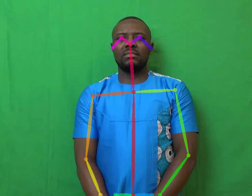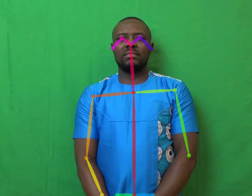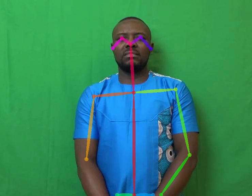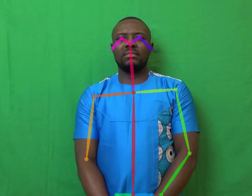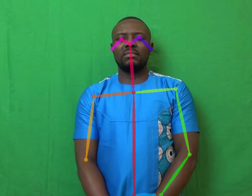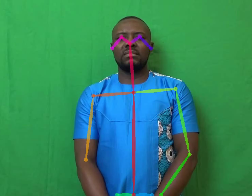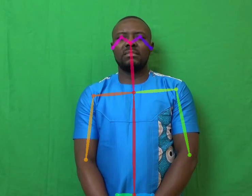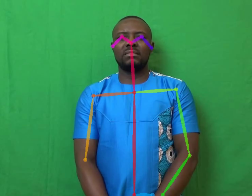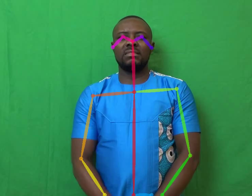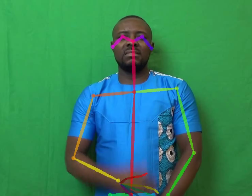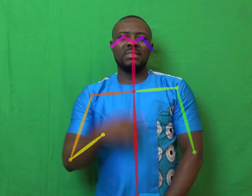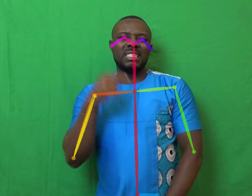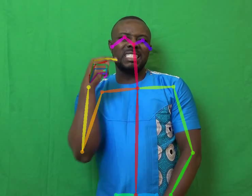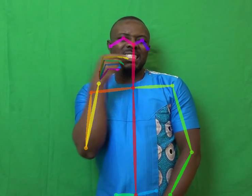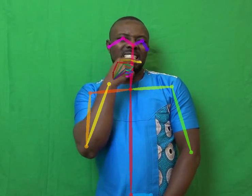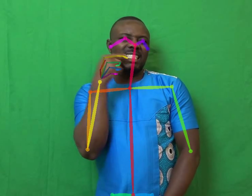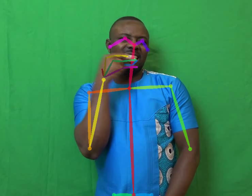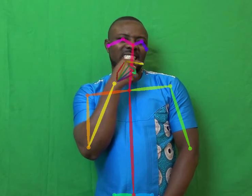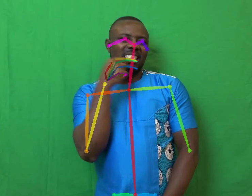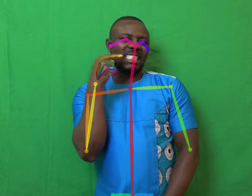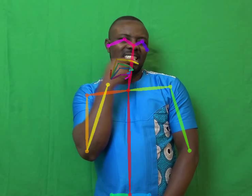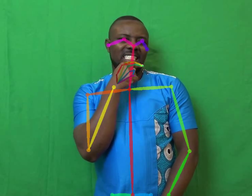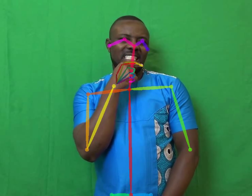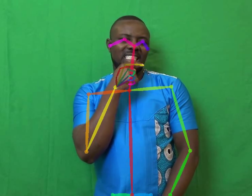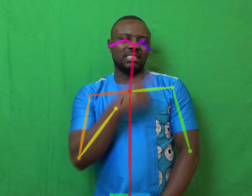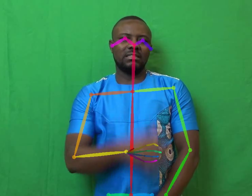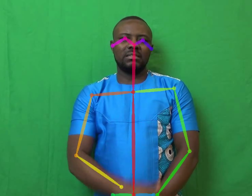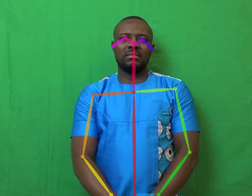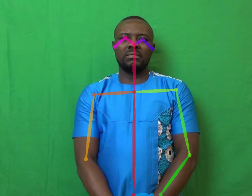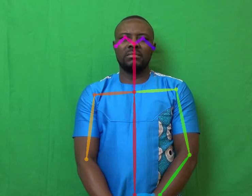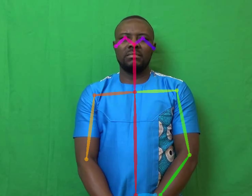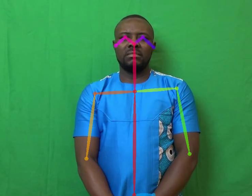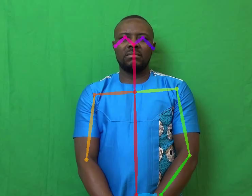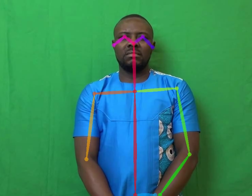tooth brush